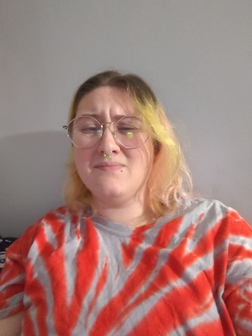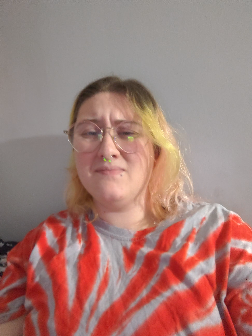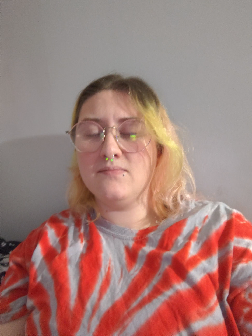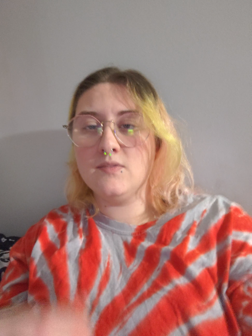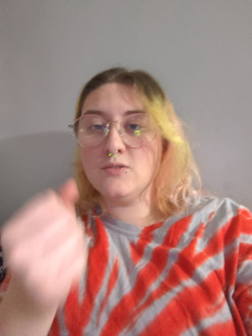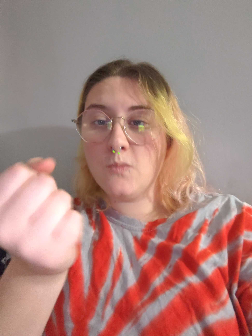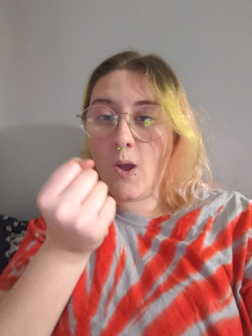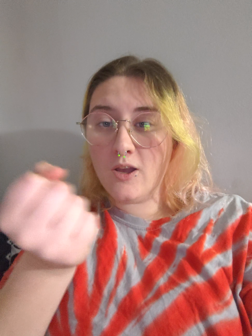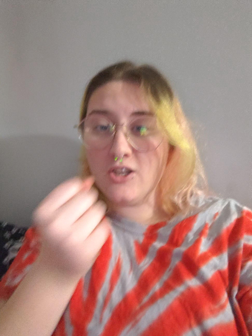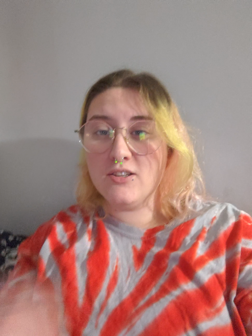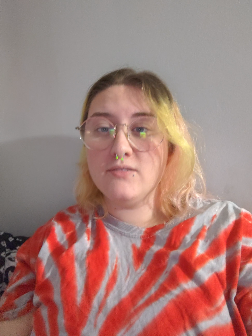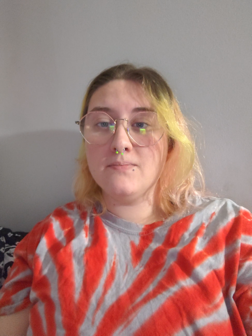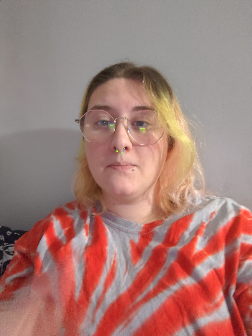drawer